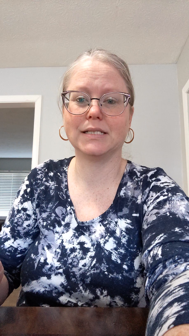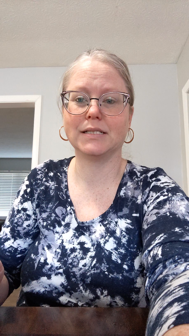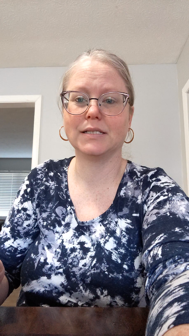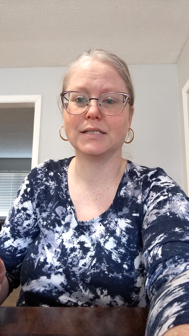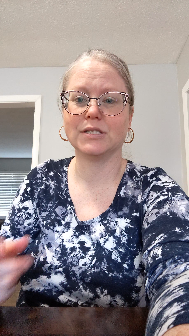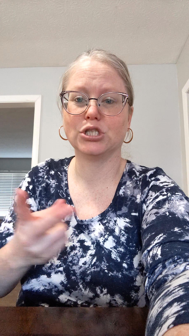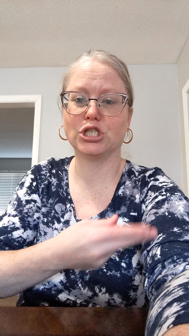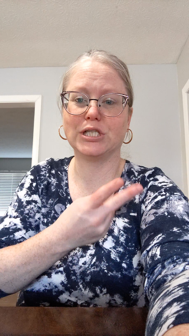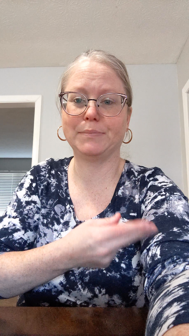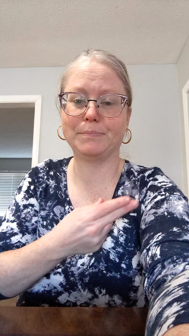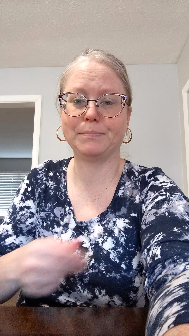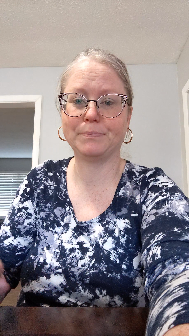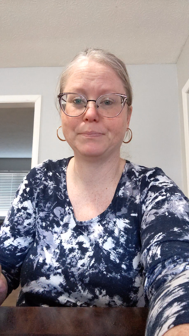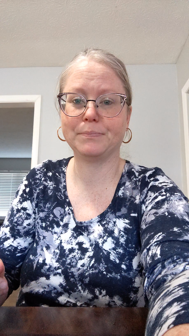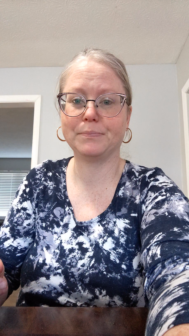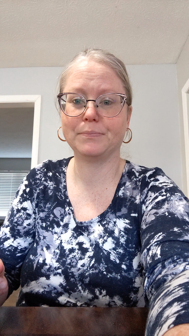sheep